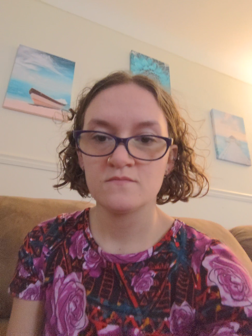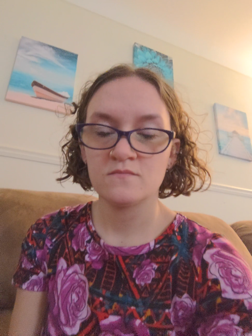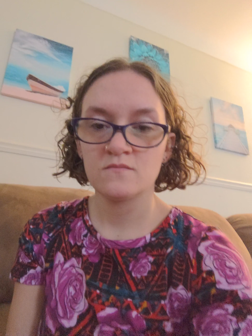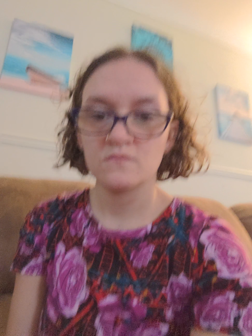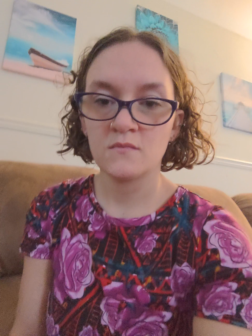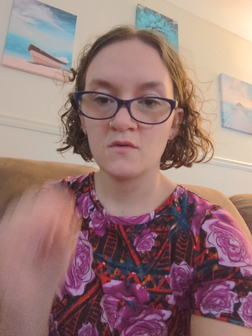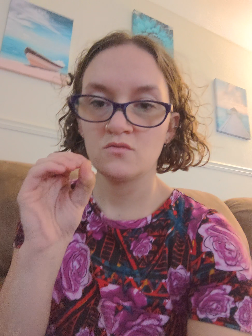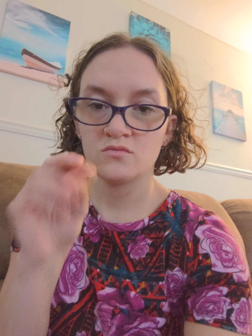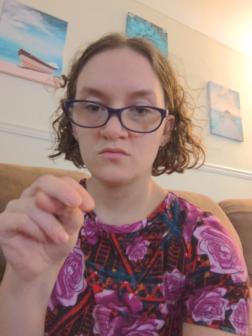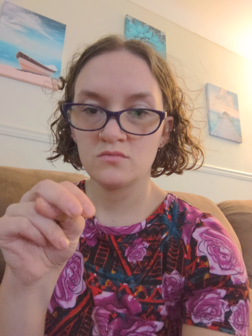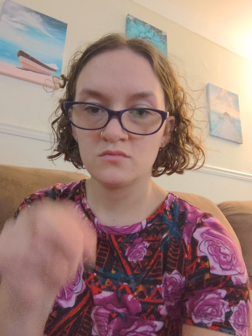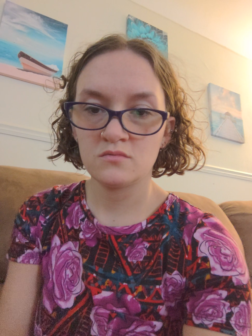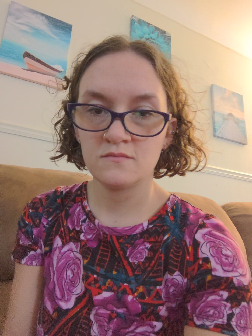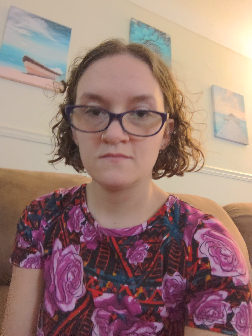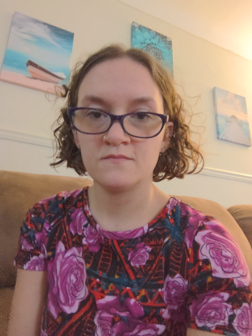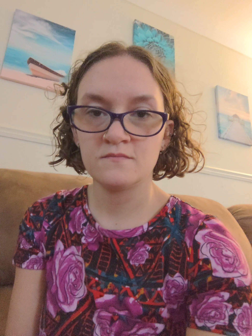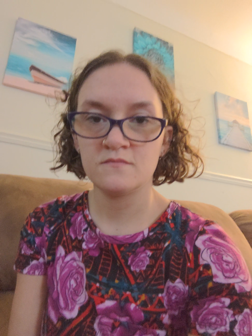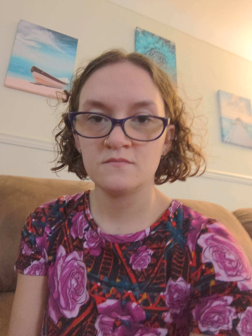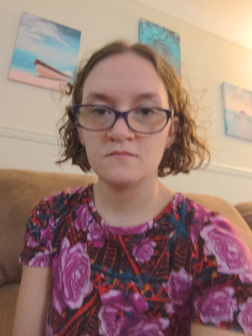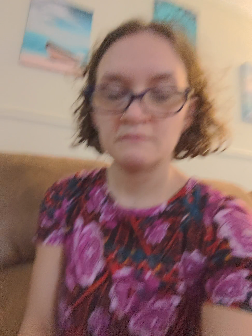on